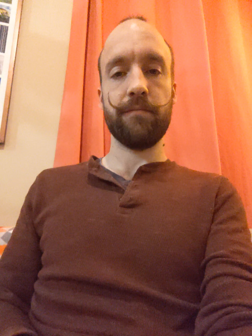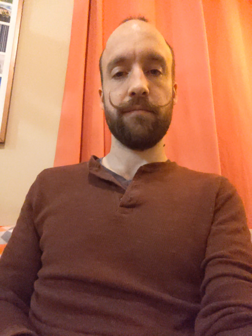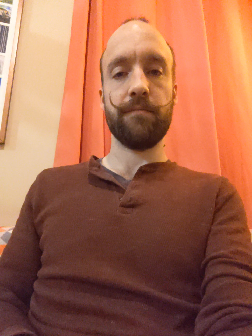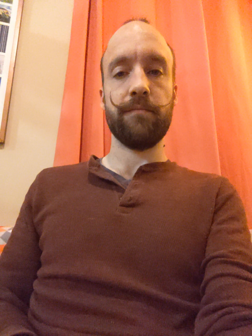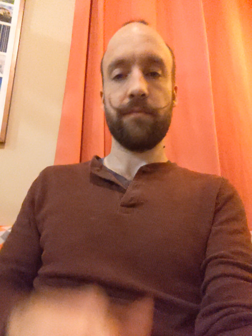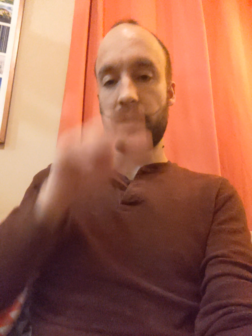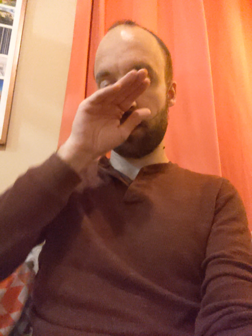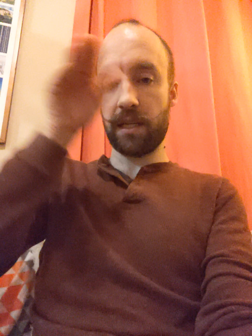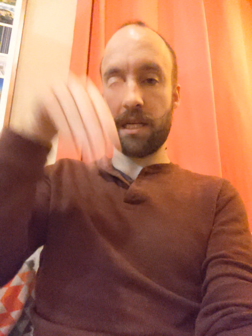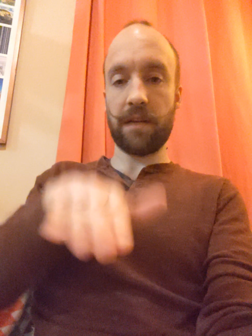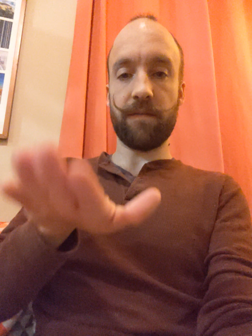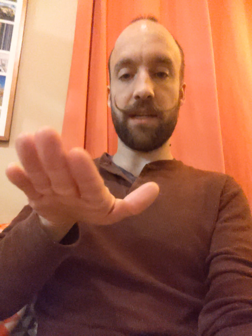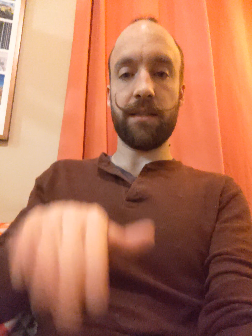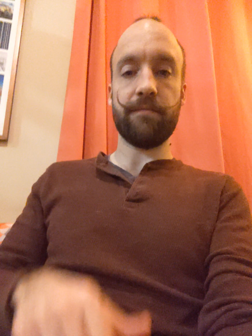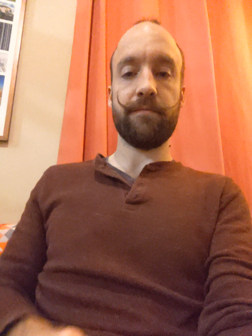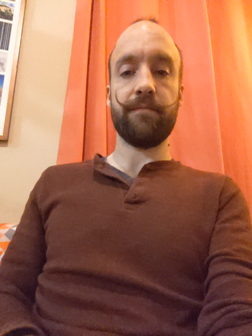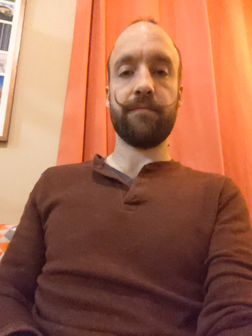elephant